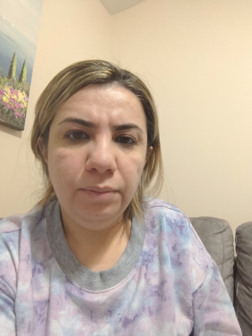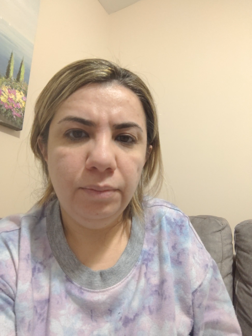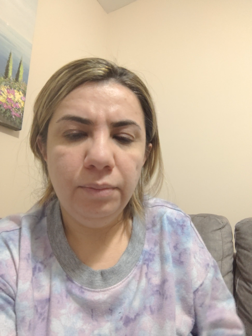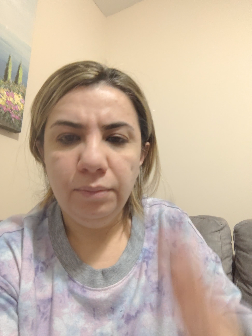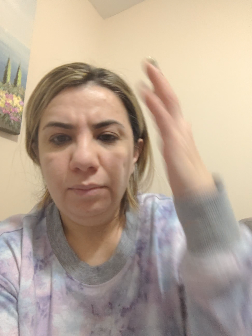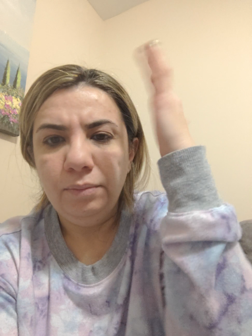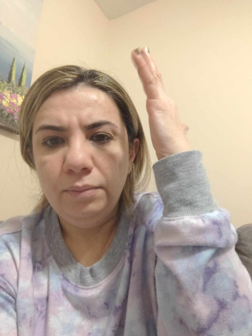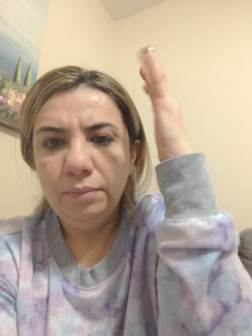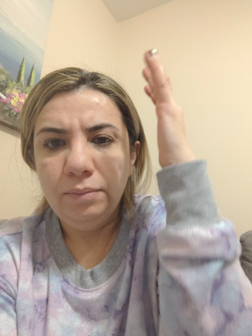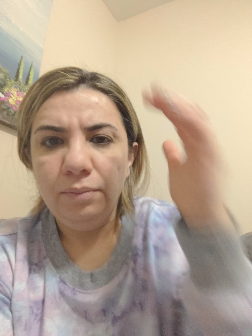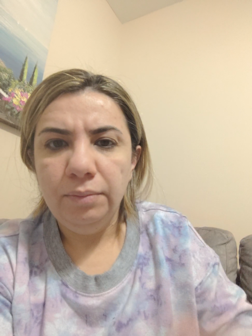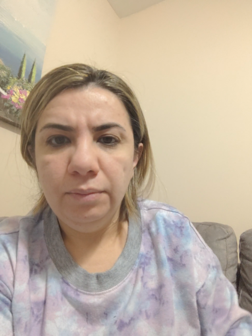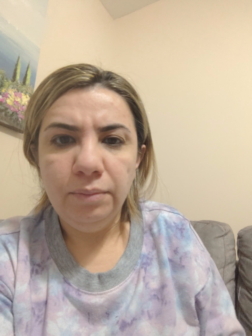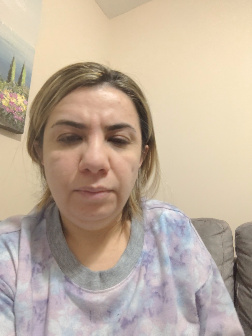tree